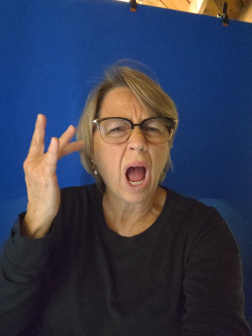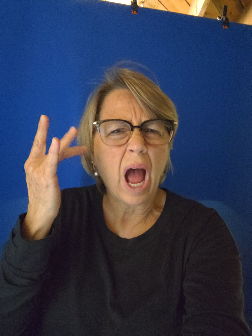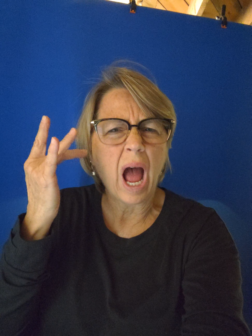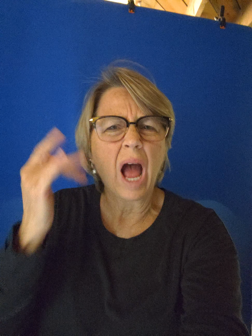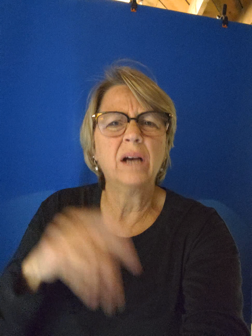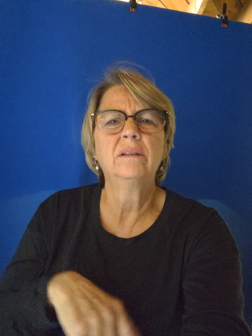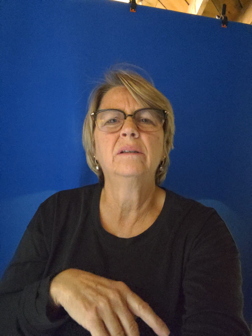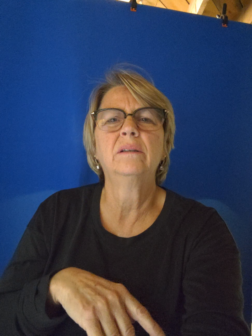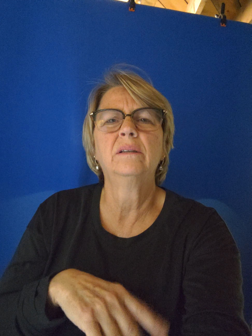why